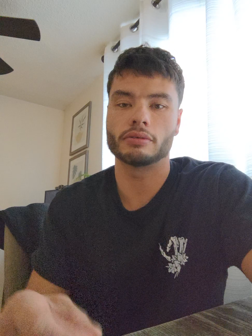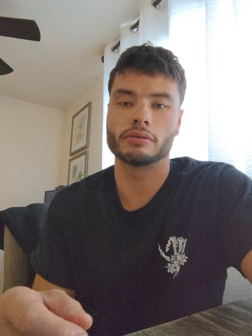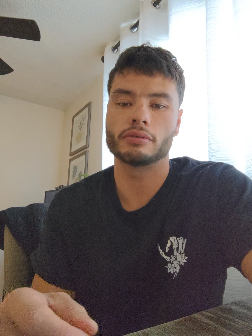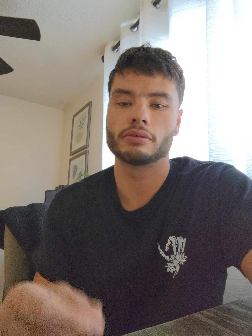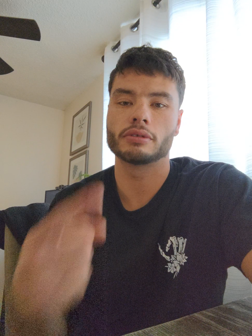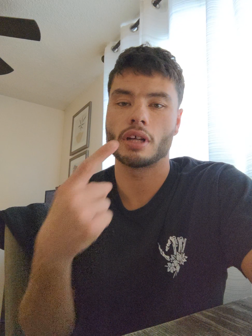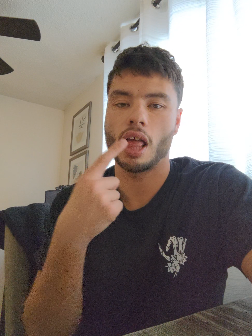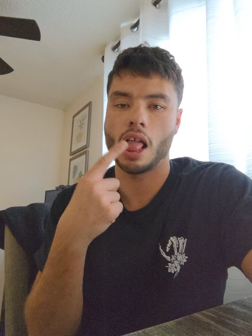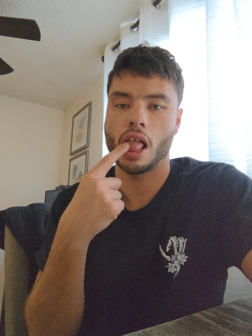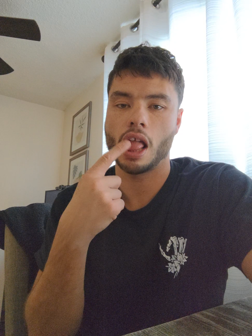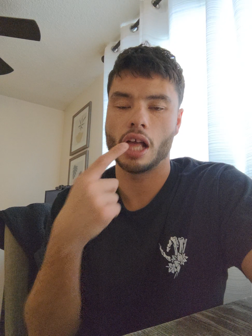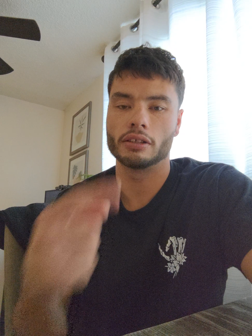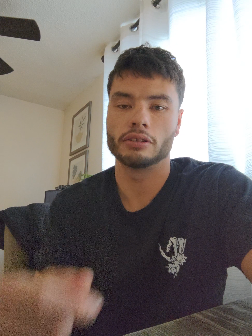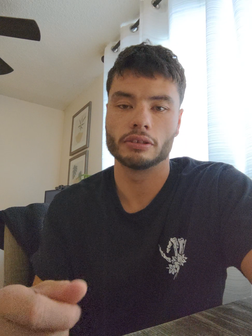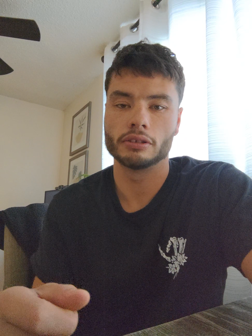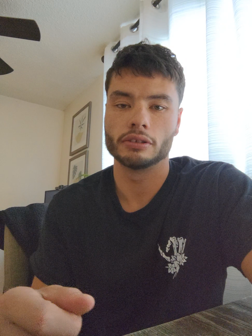tongue